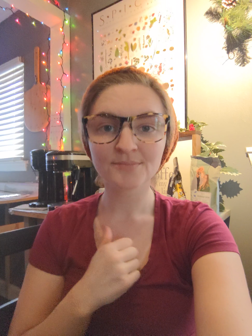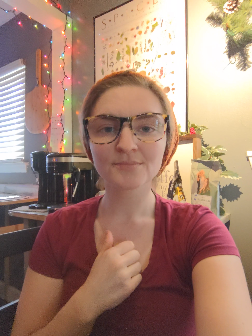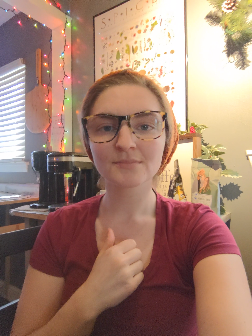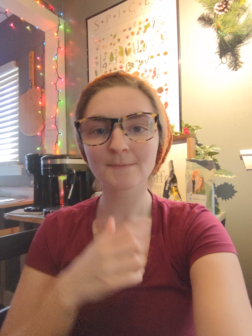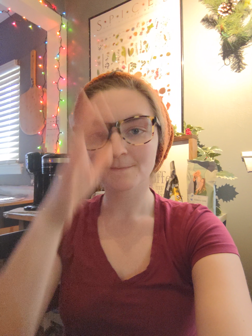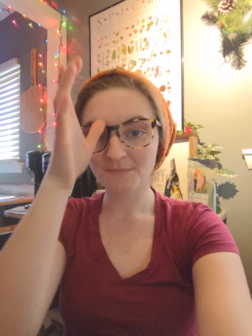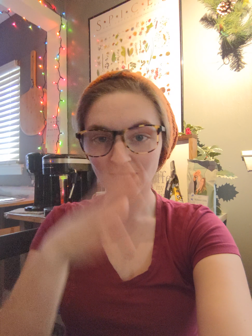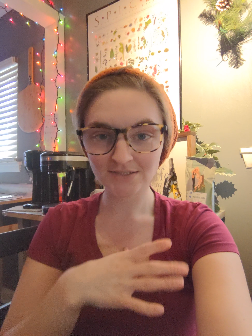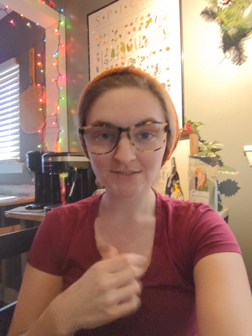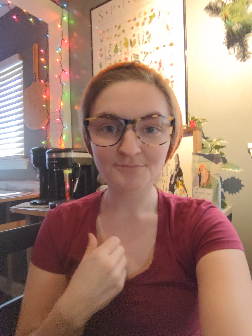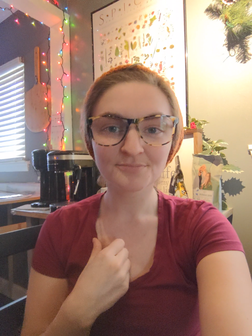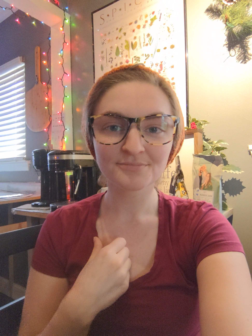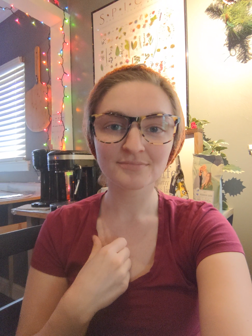man